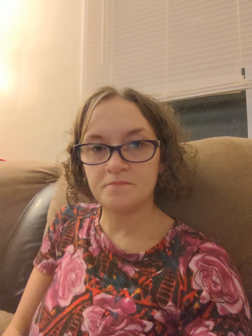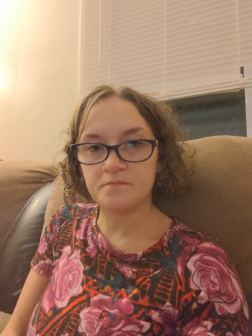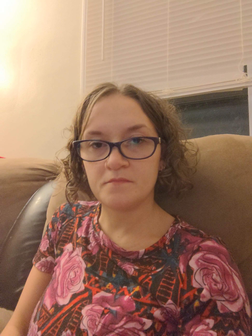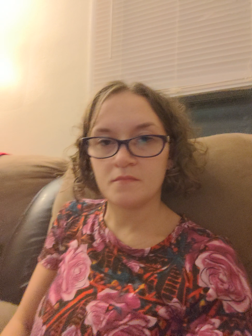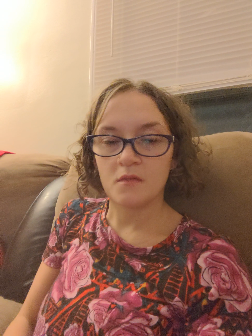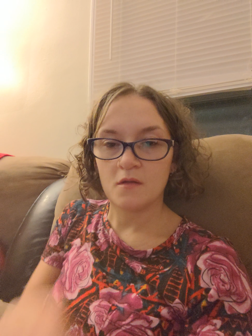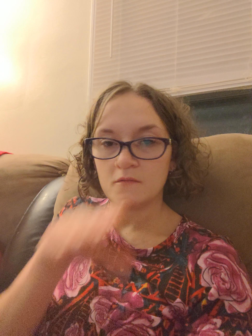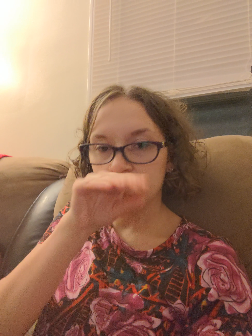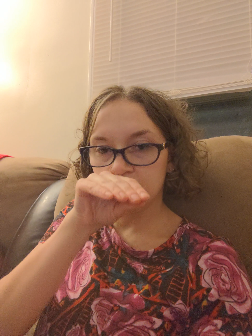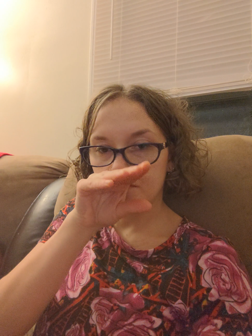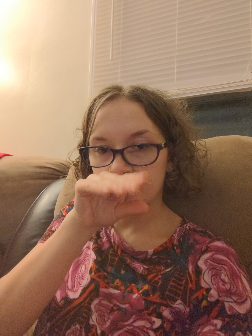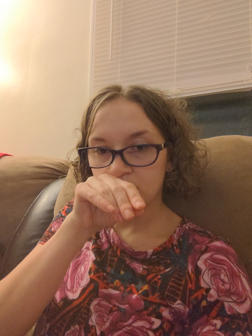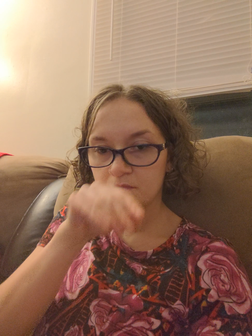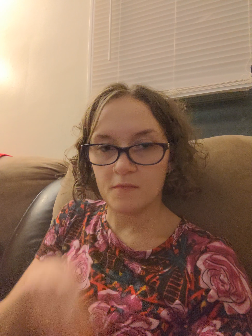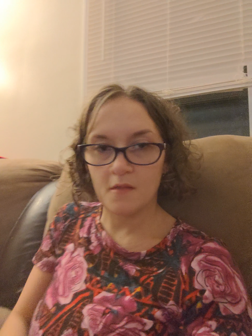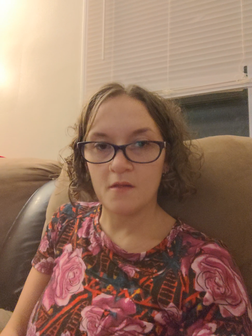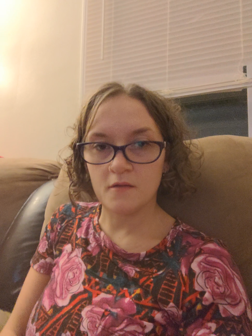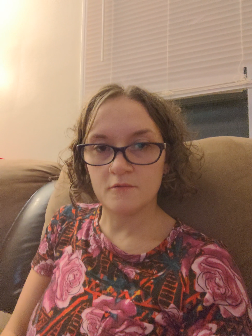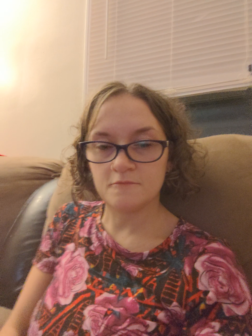goose